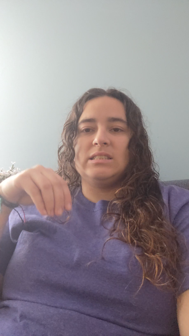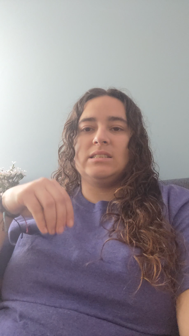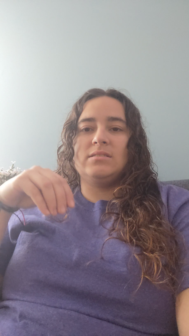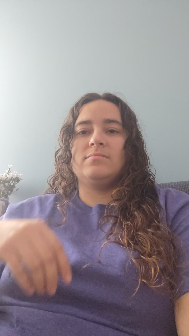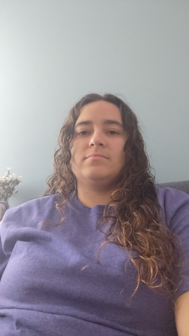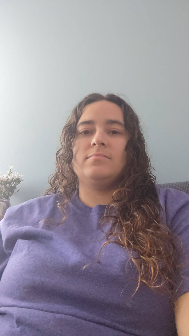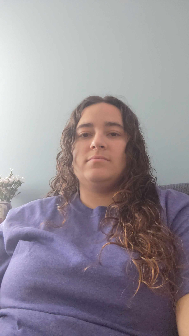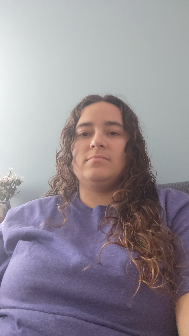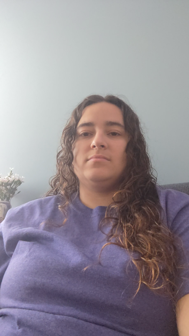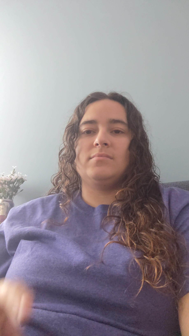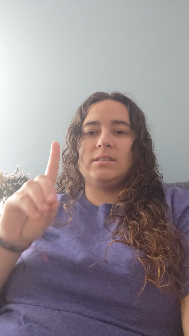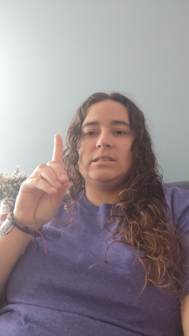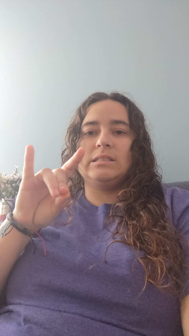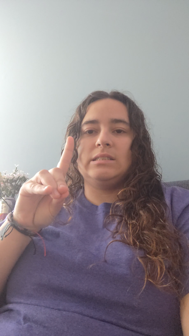did